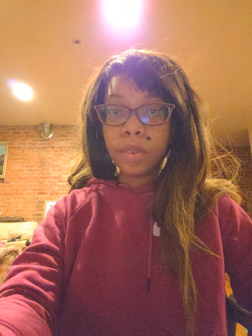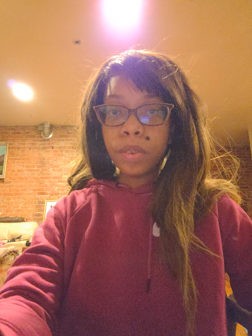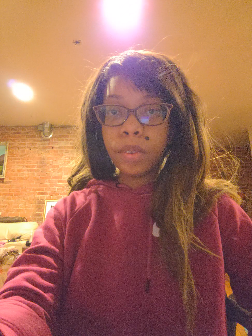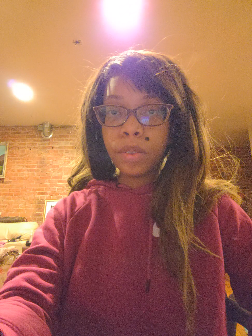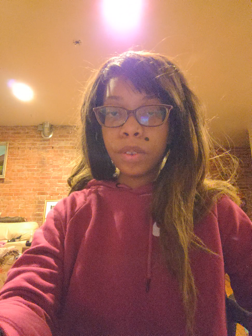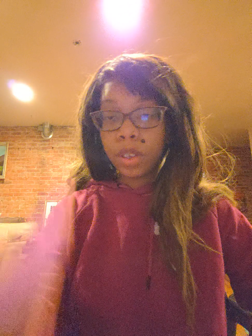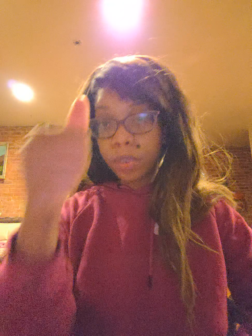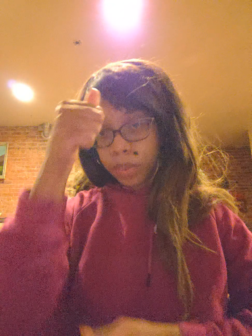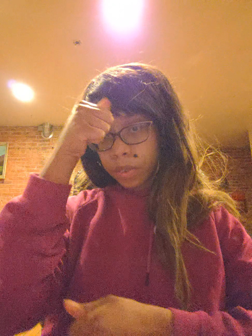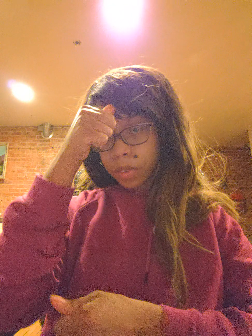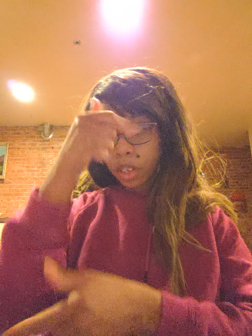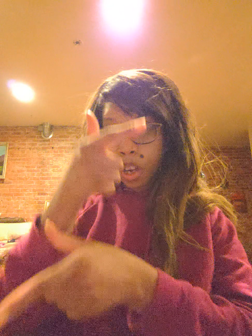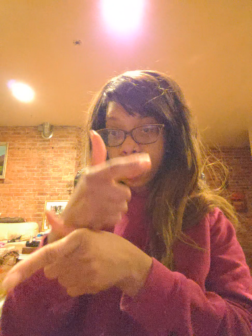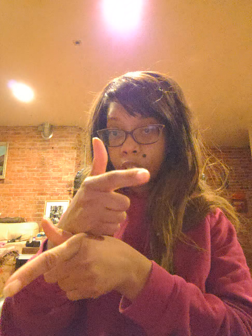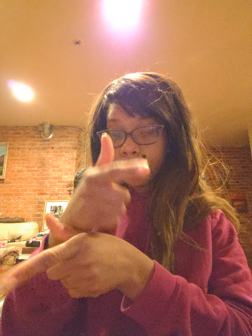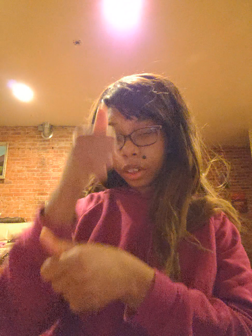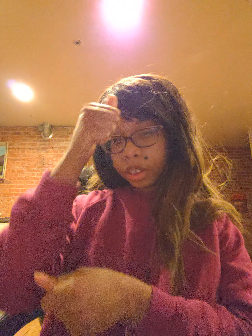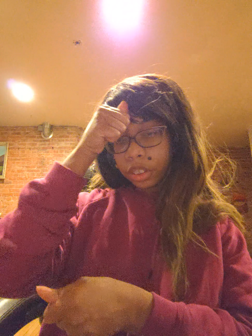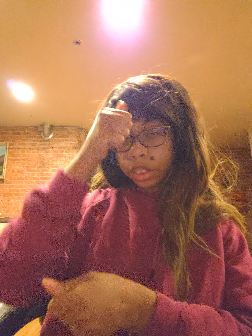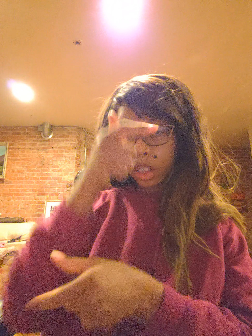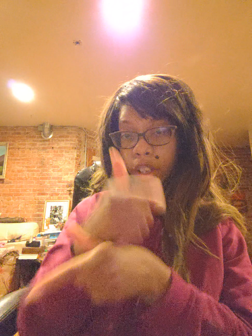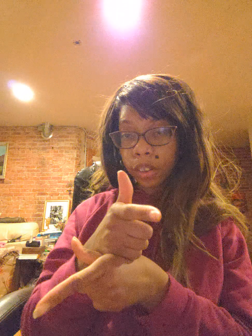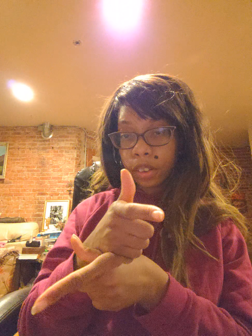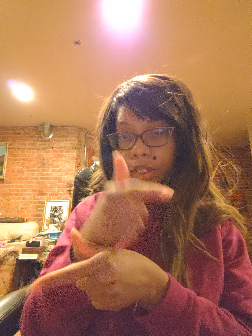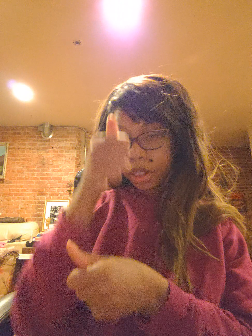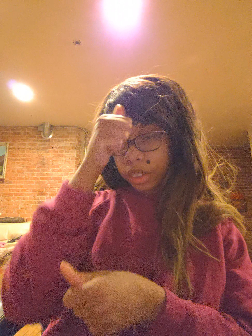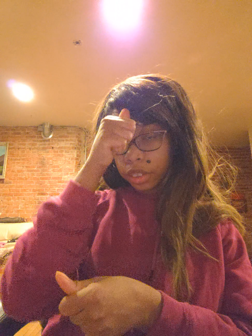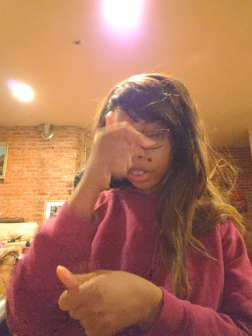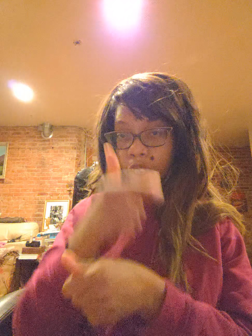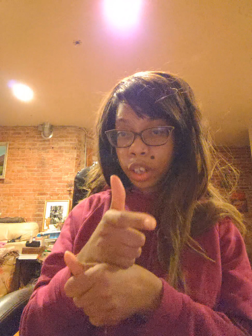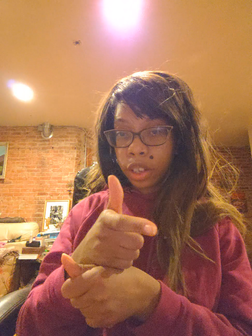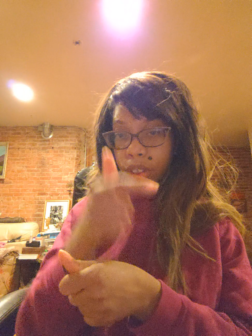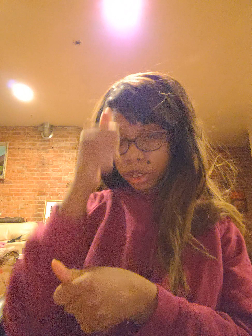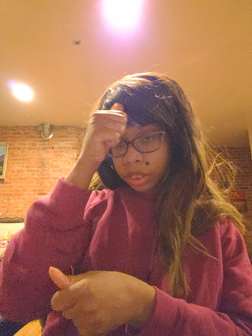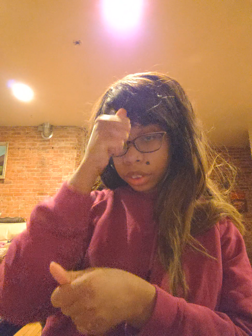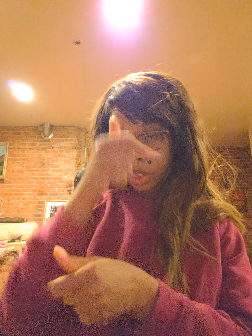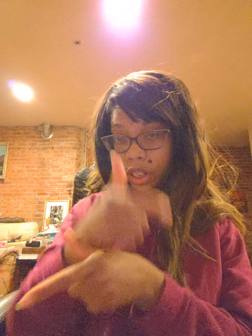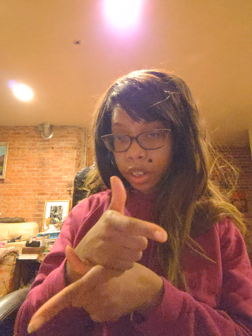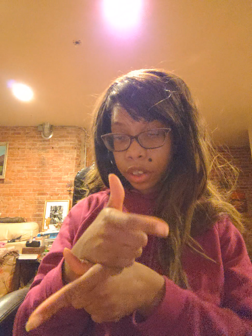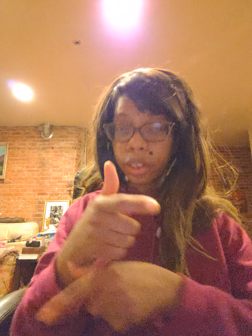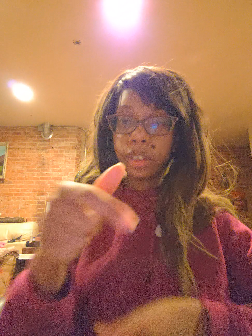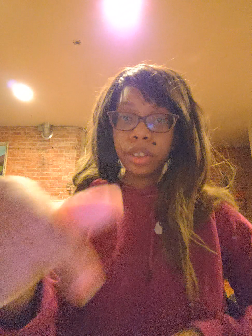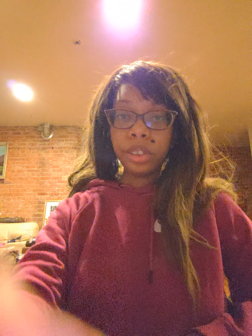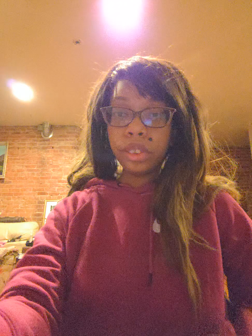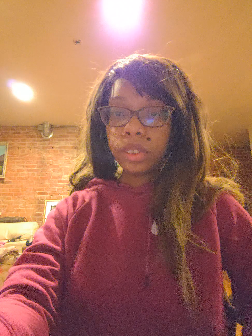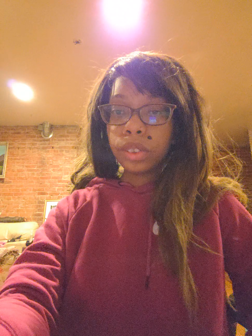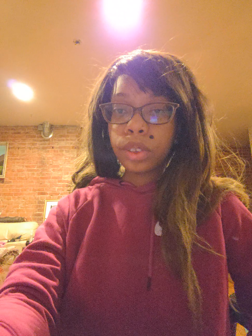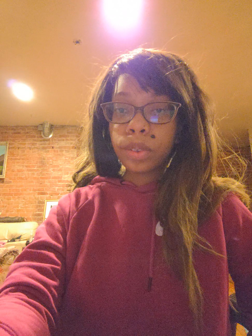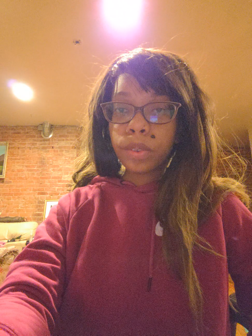brother